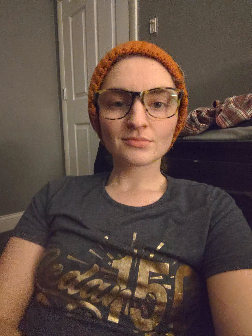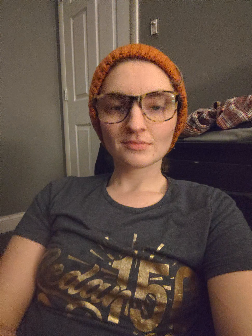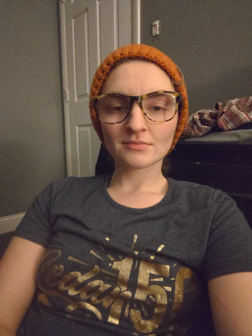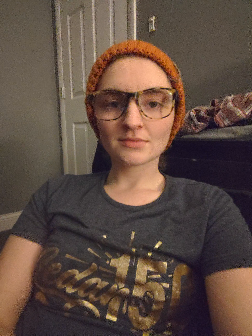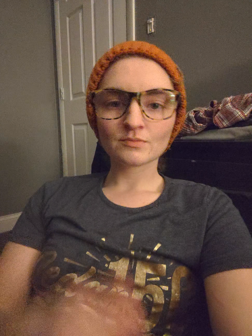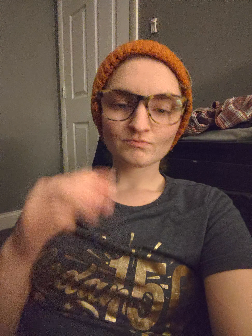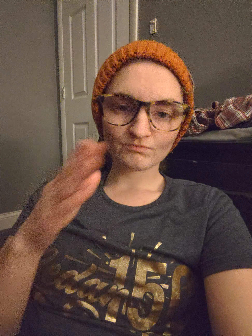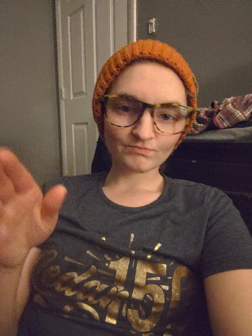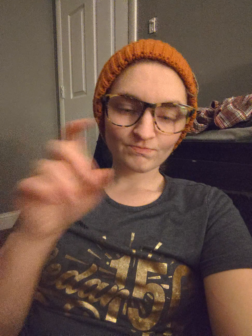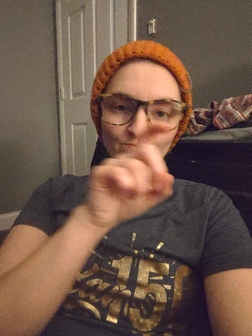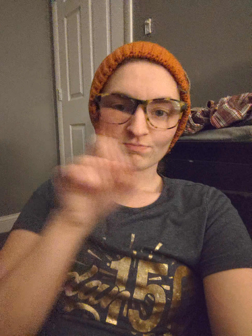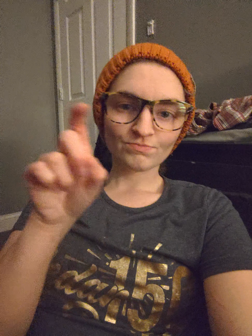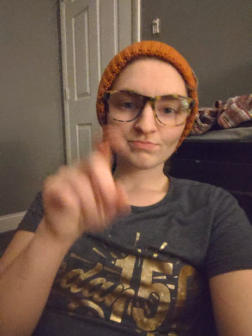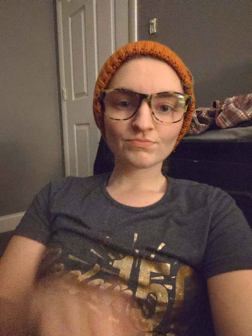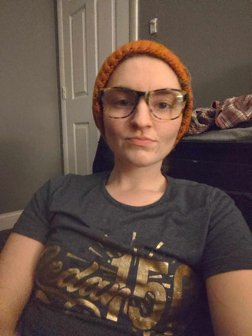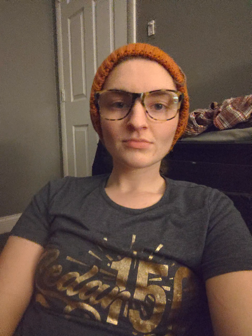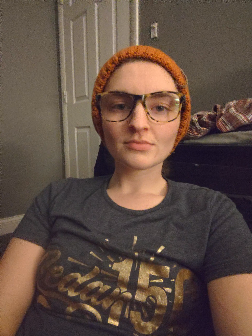closet